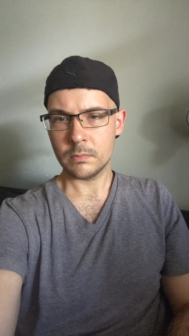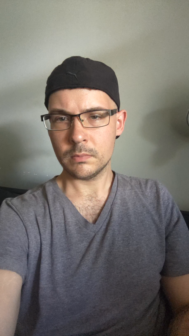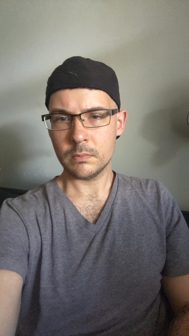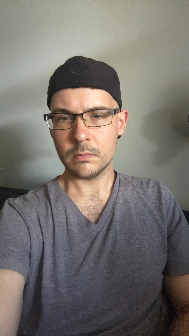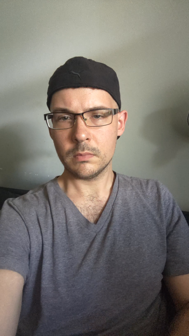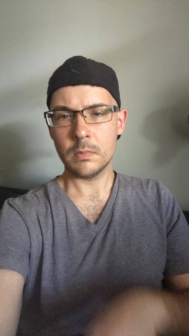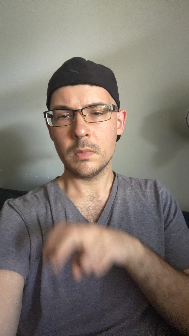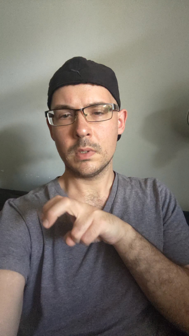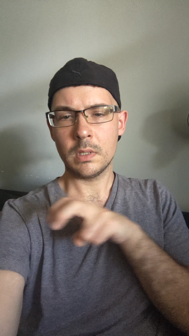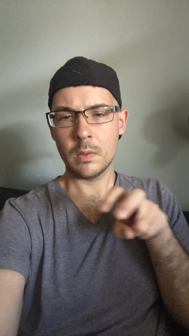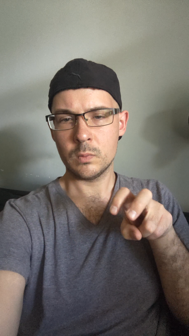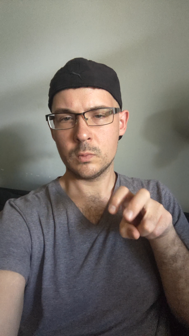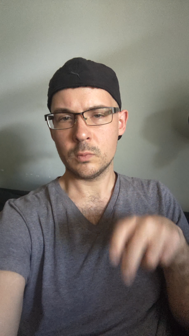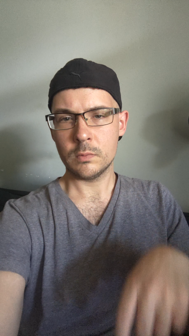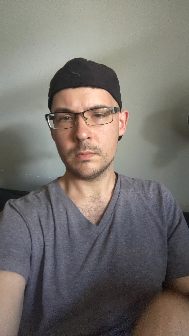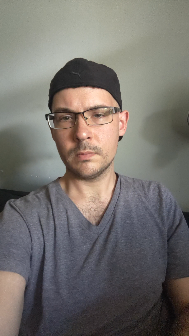couch